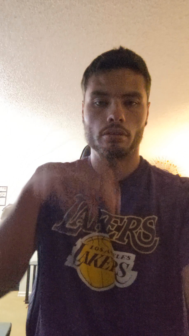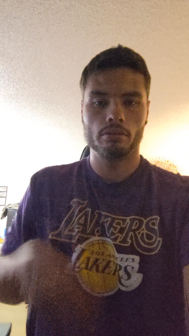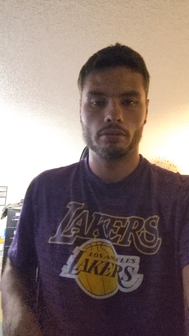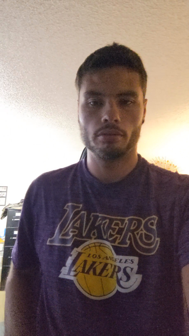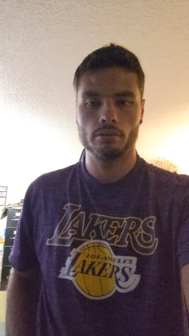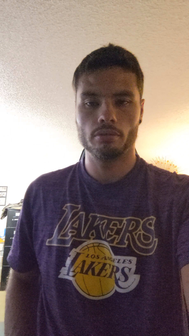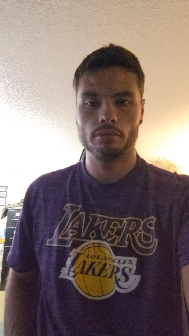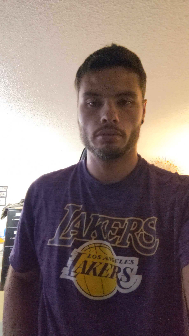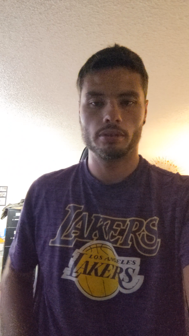kick